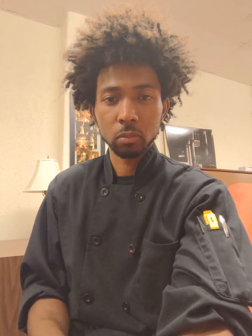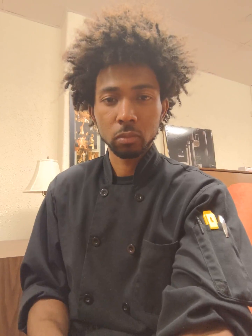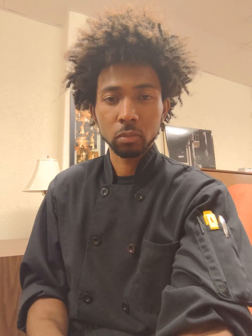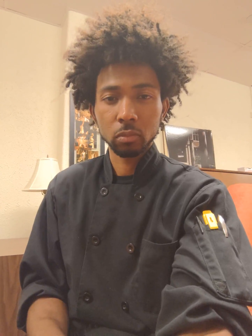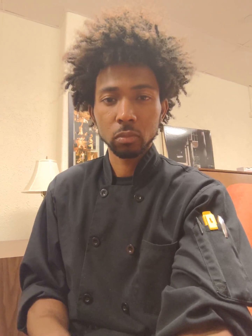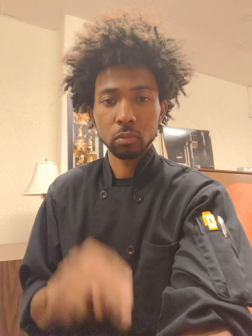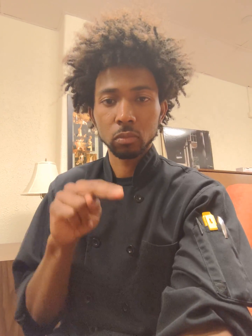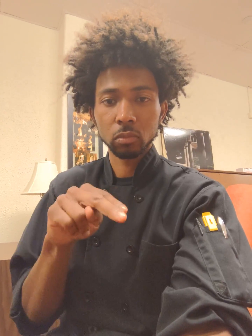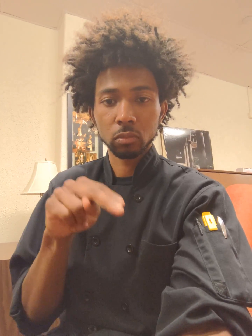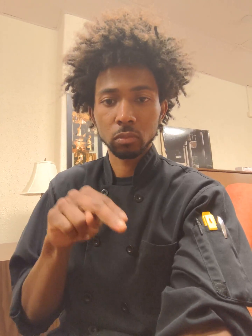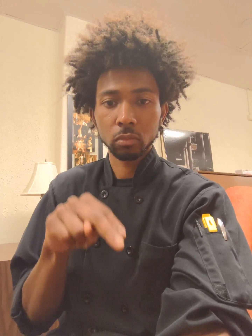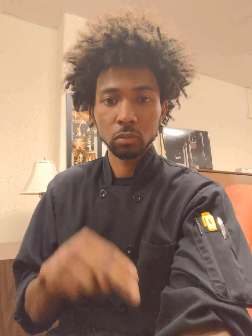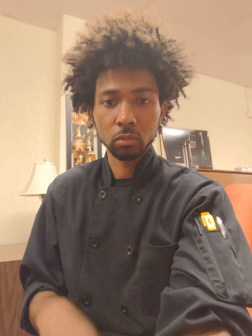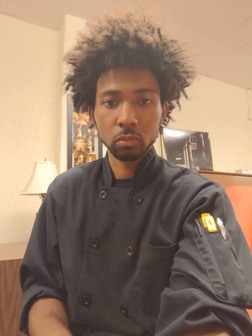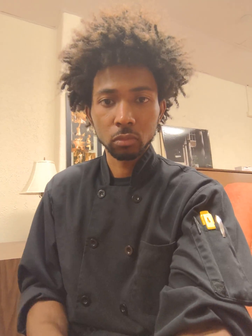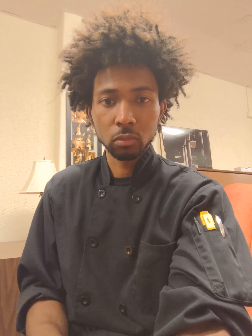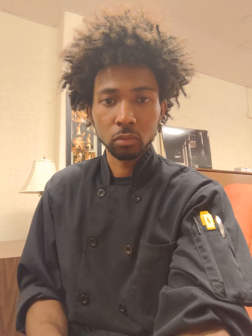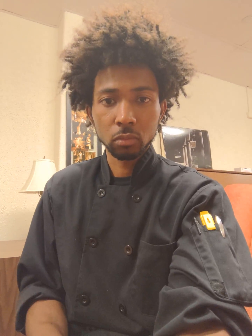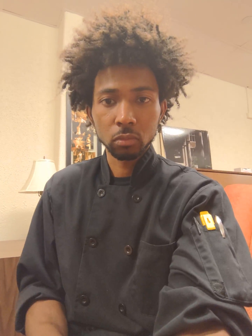nurse